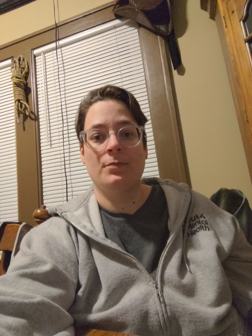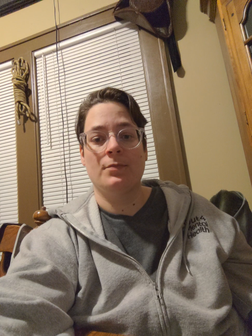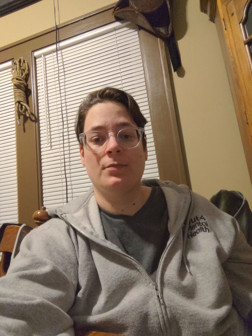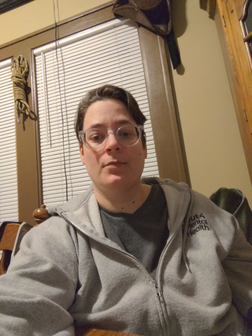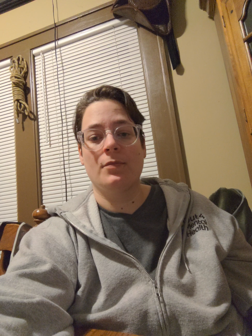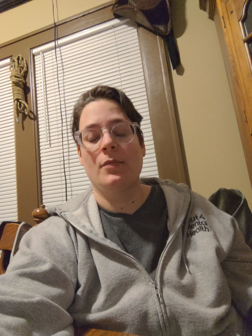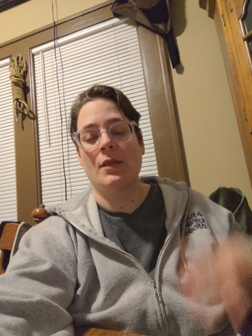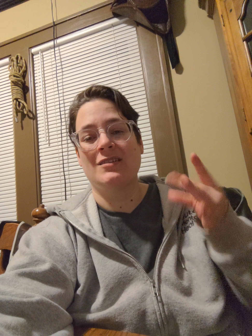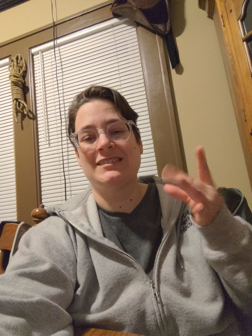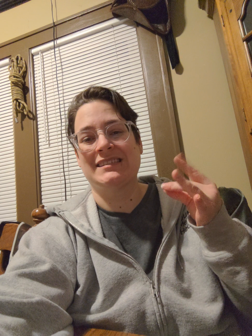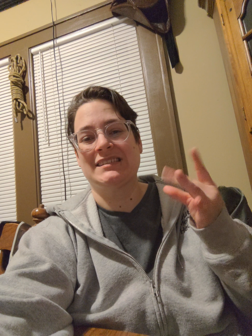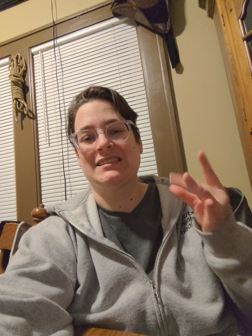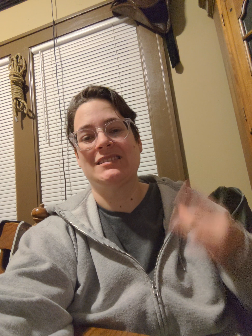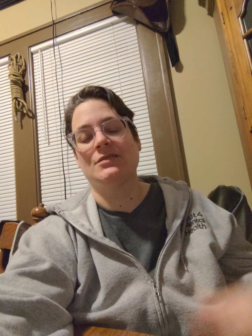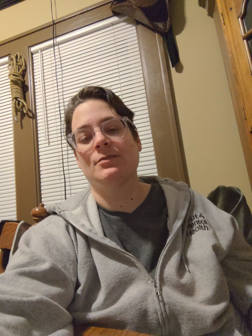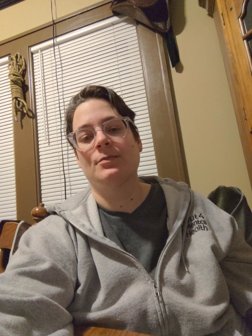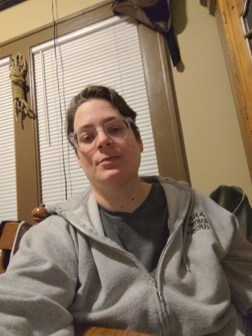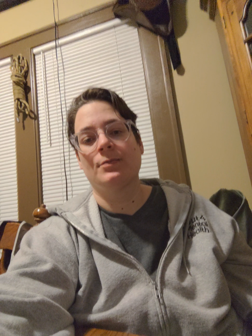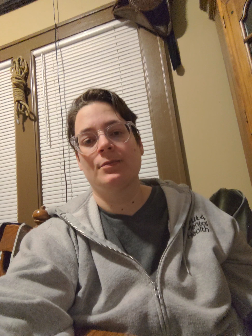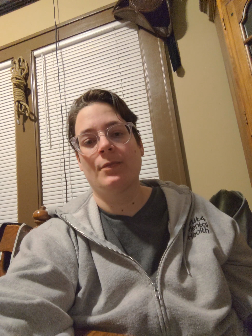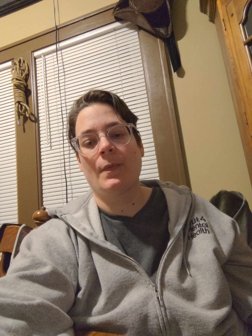sticky